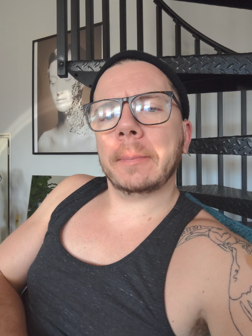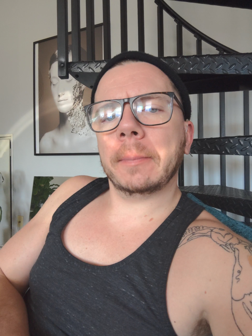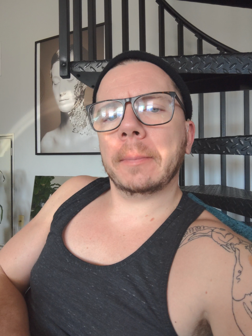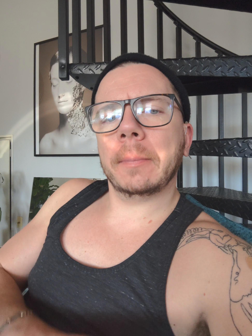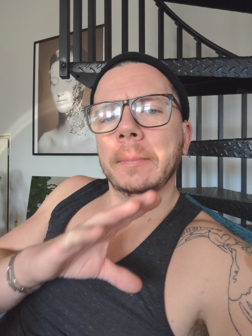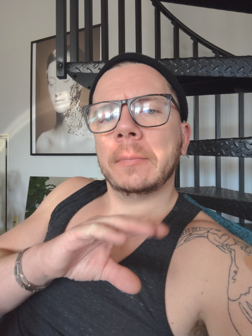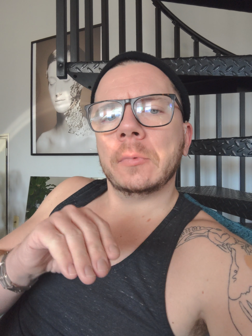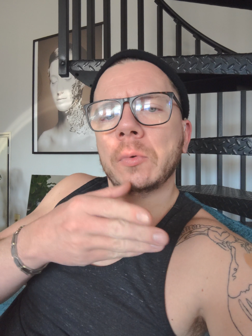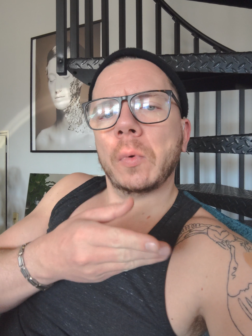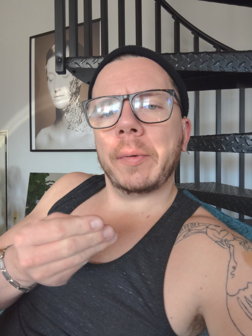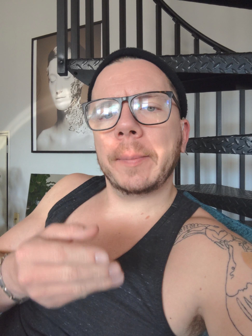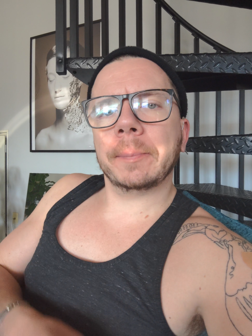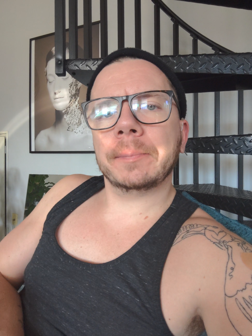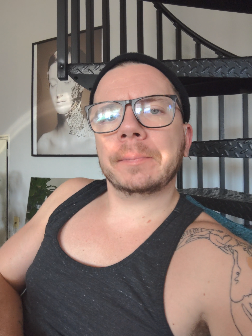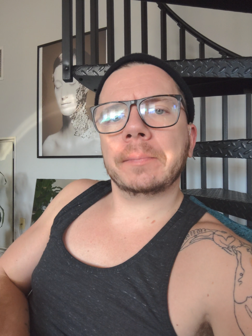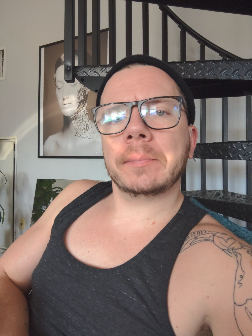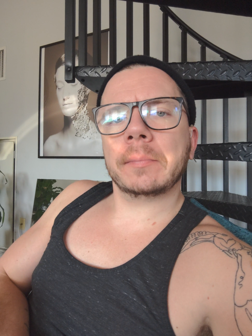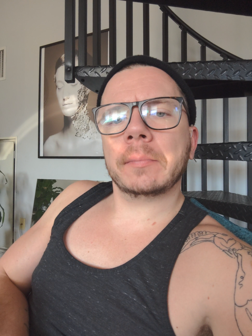story